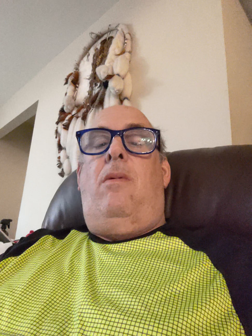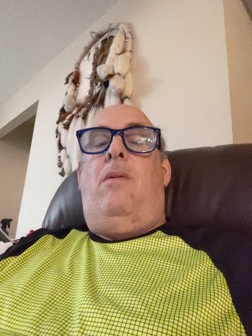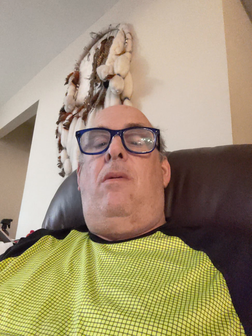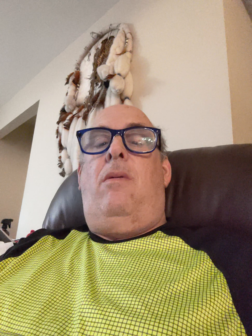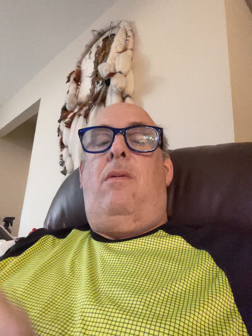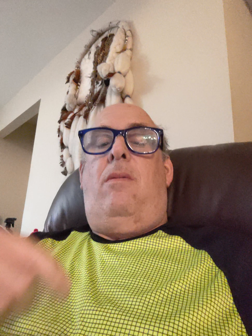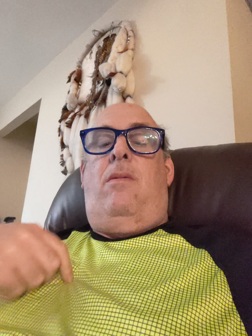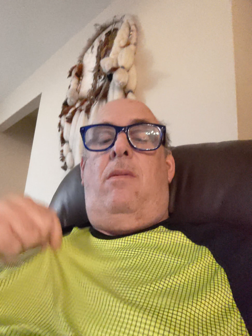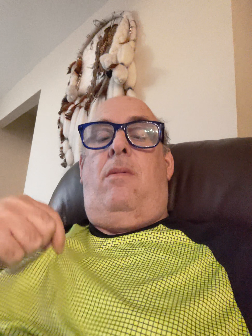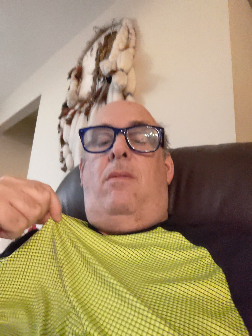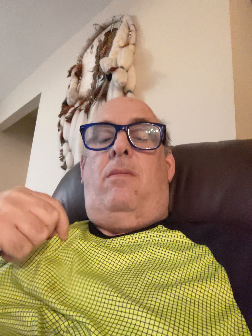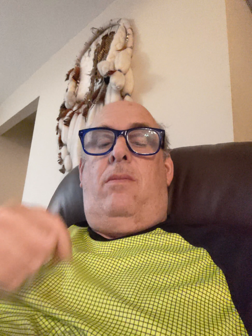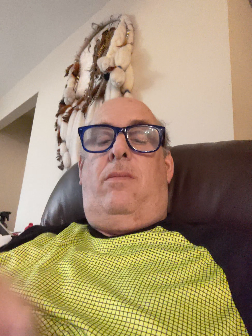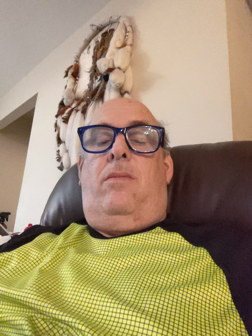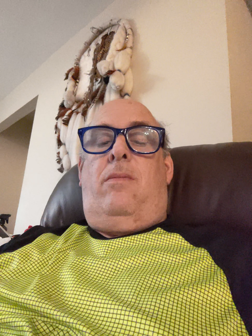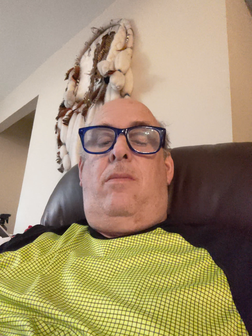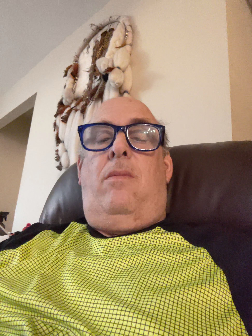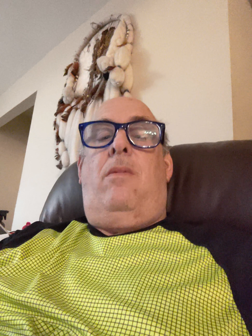shirt